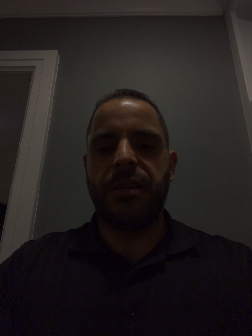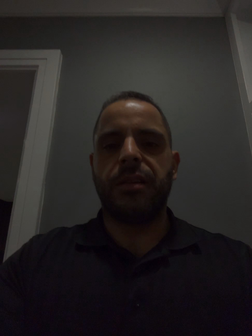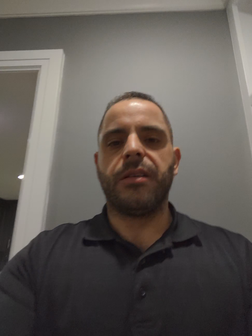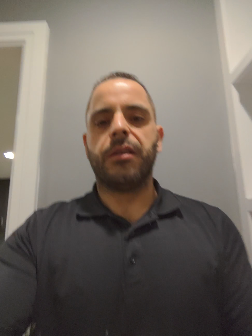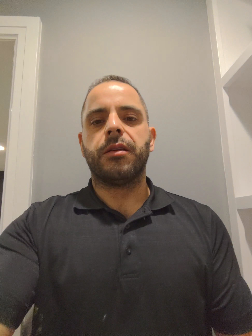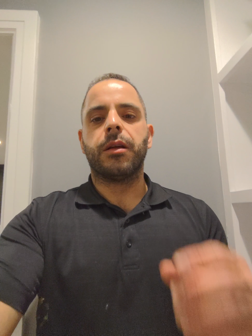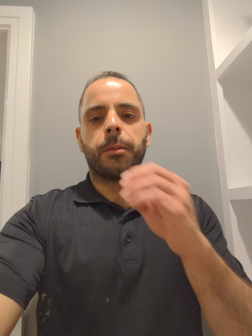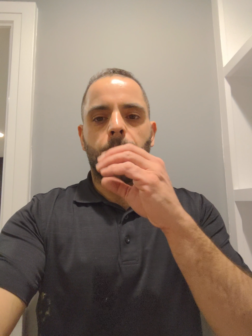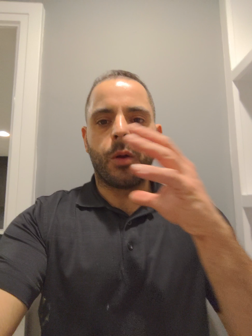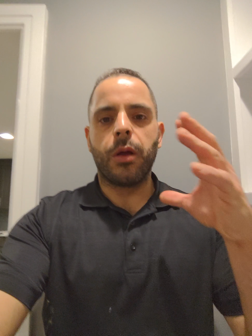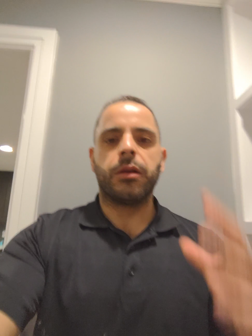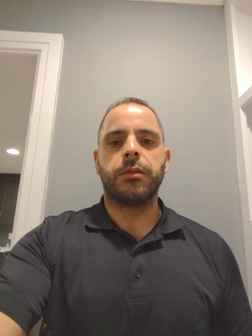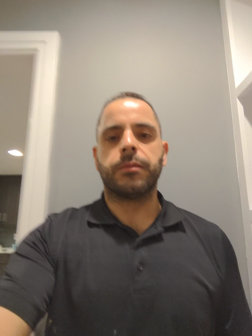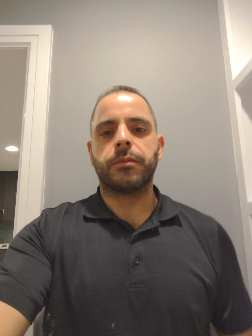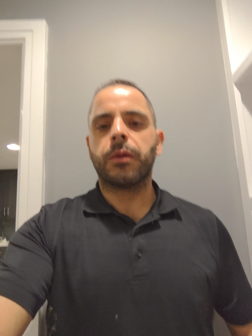balloon